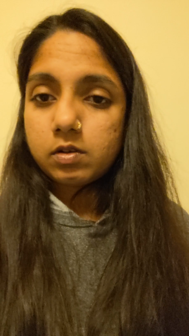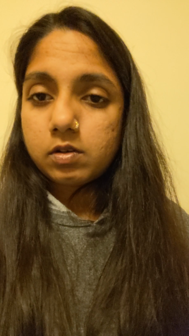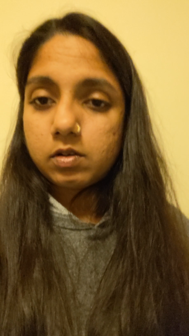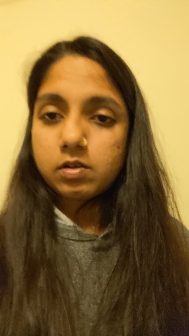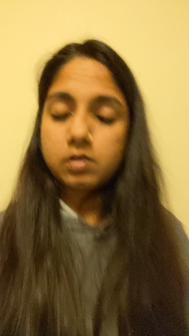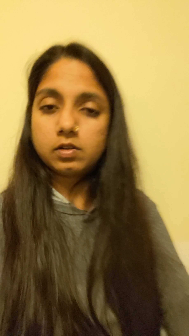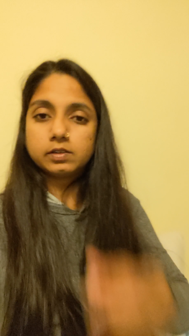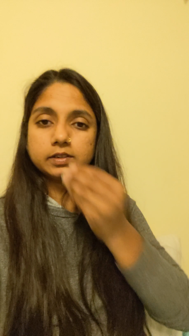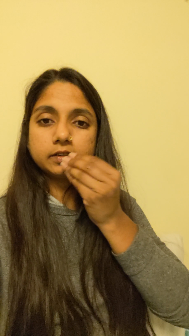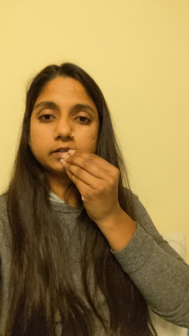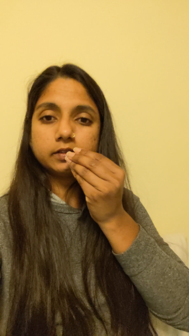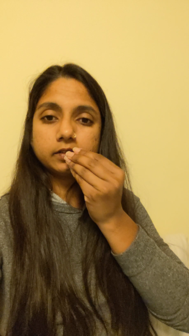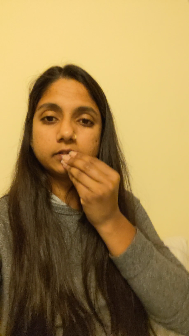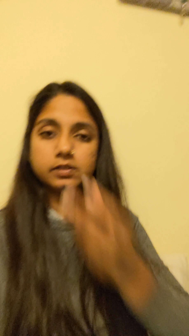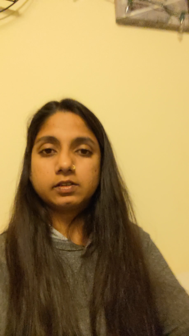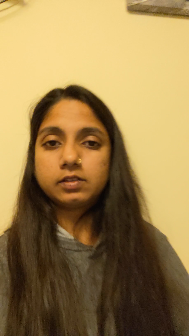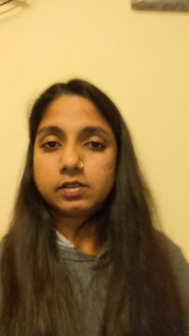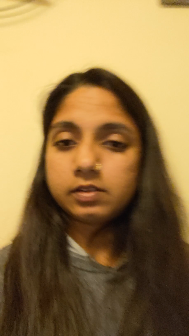eat